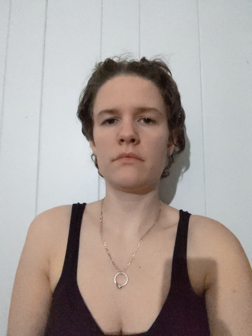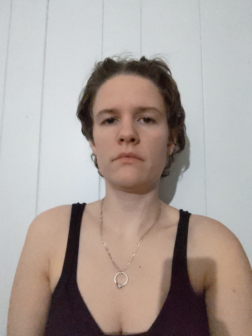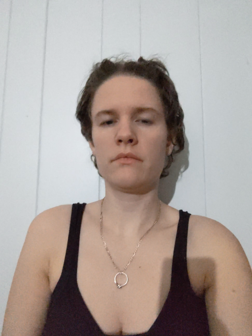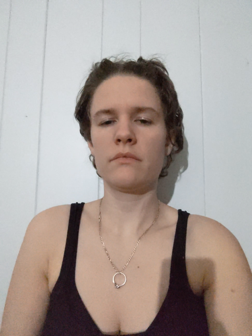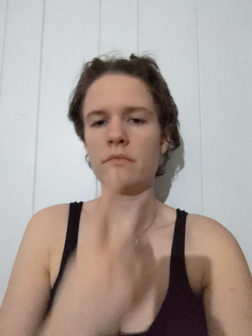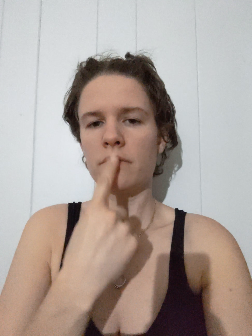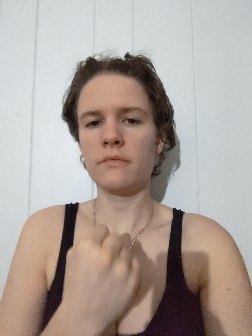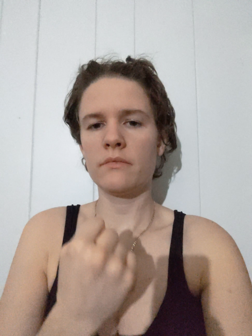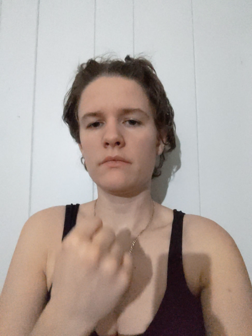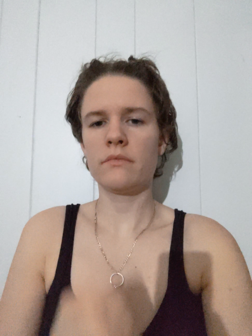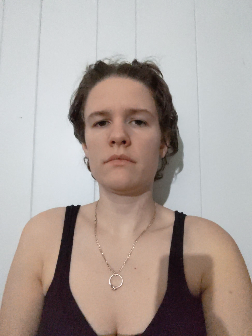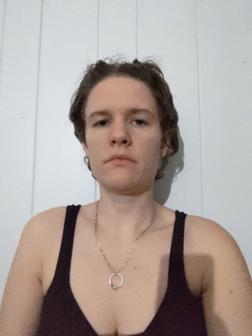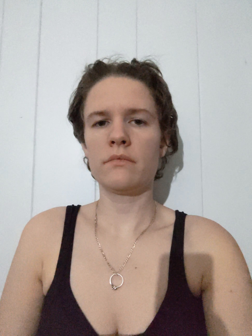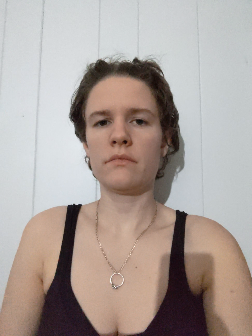red